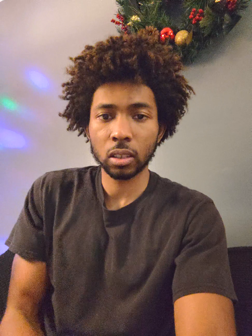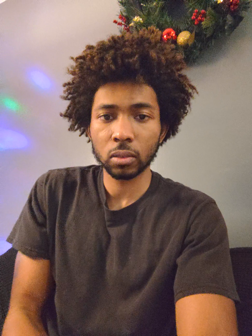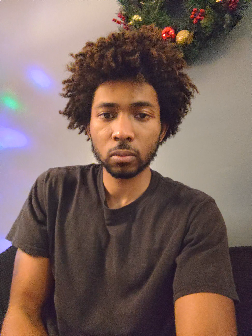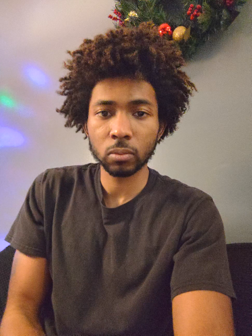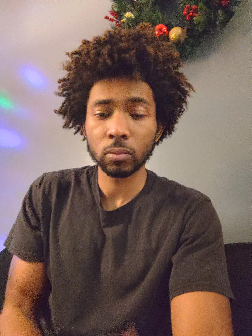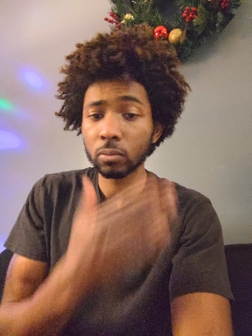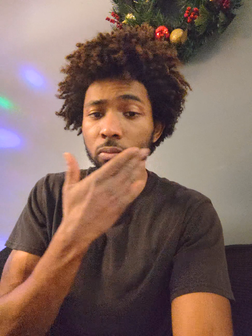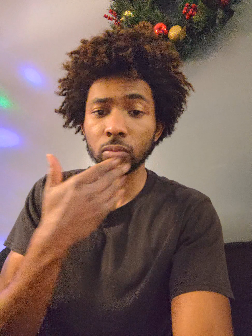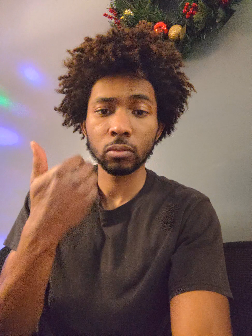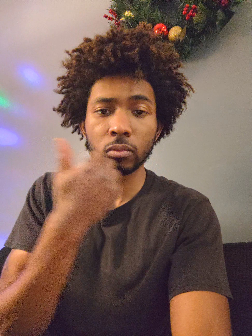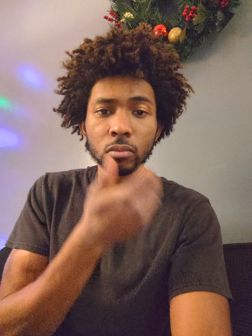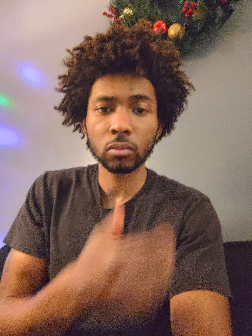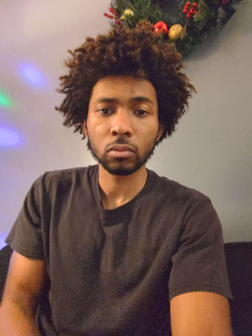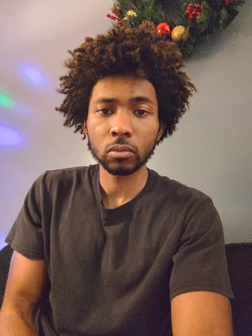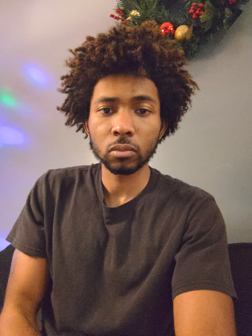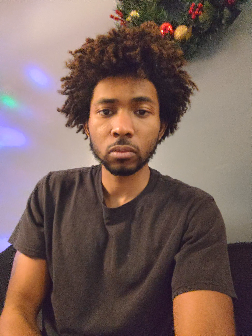napkin